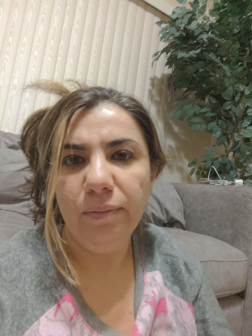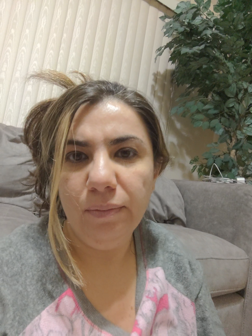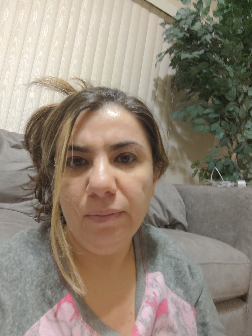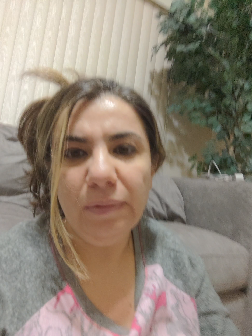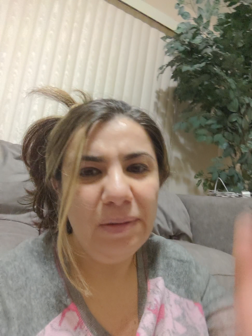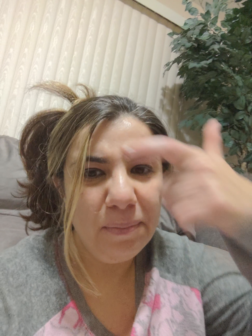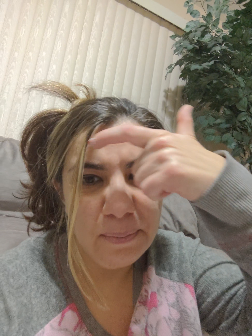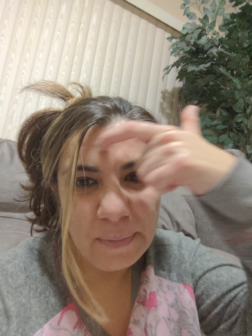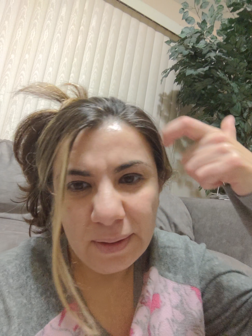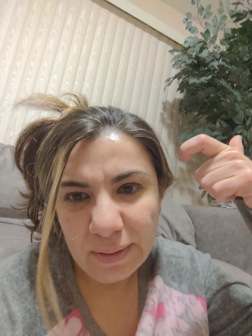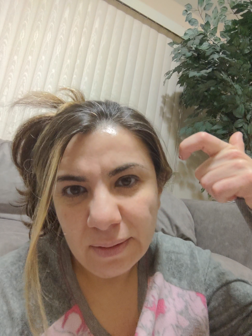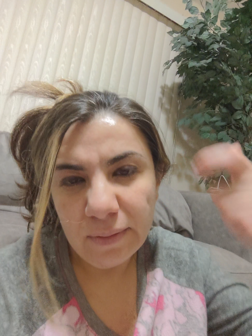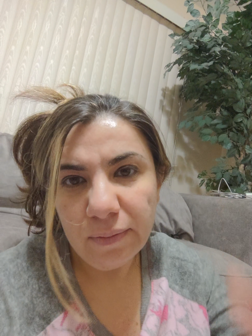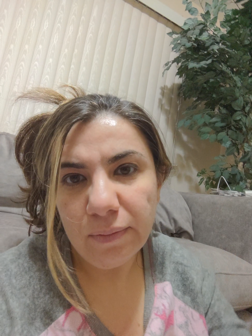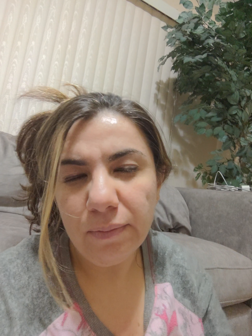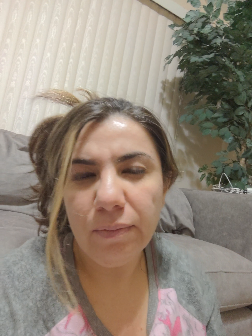because